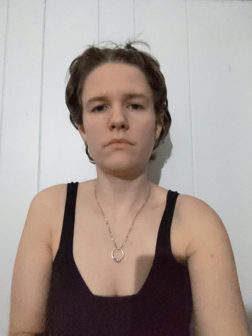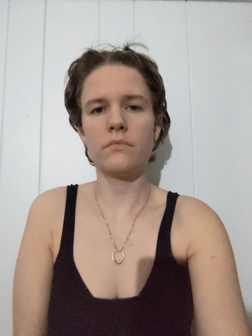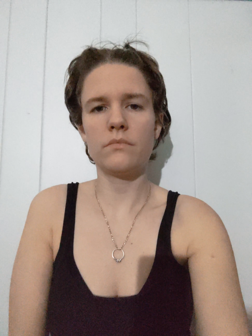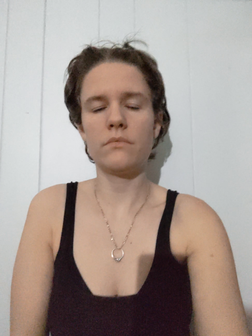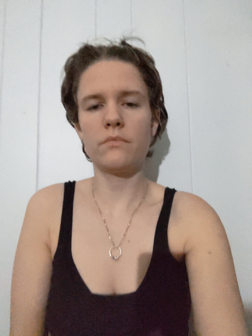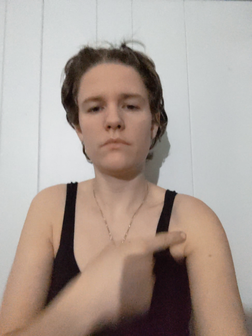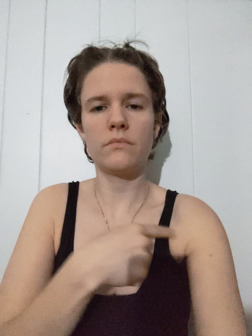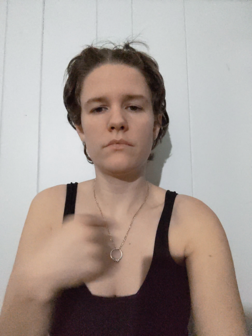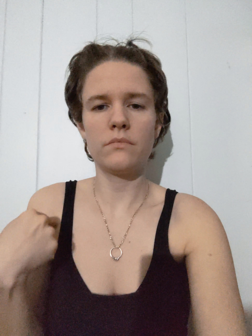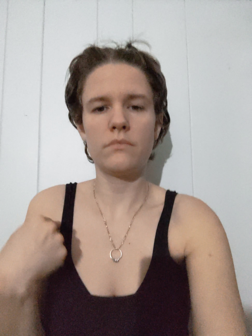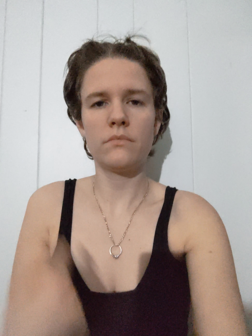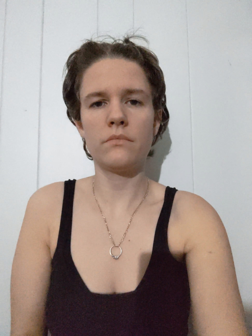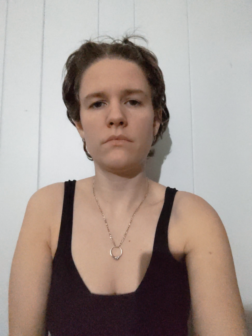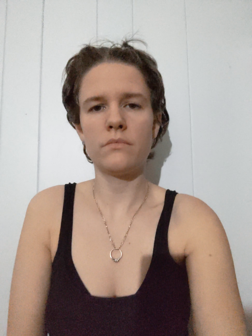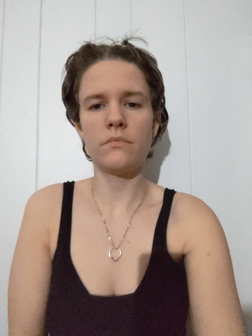we